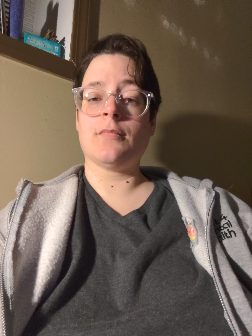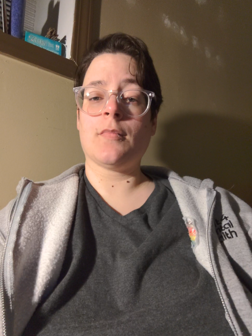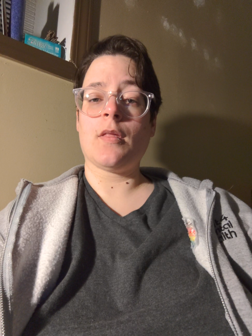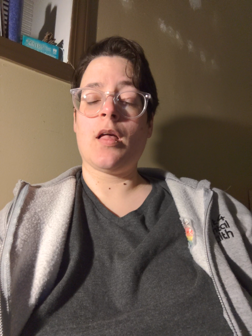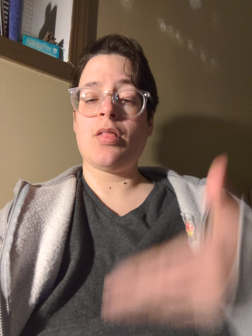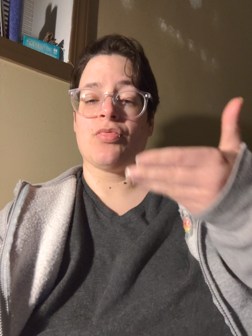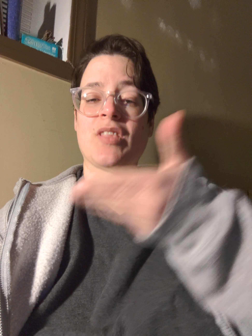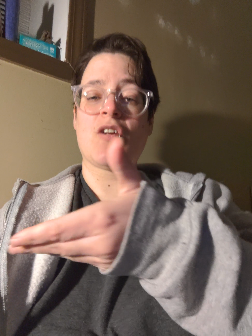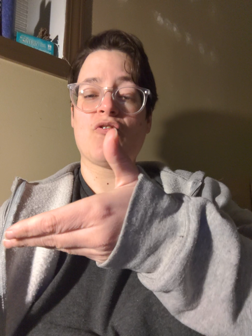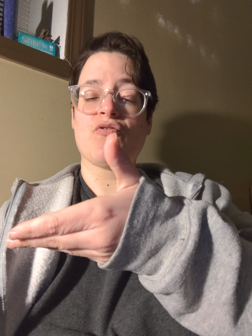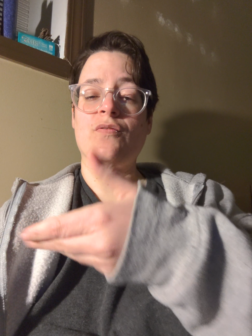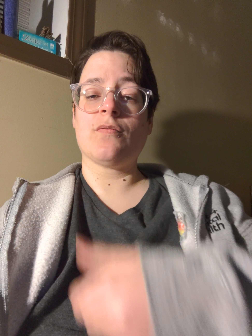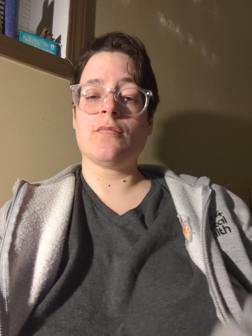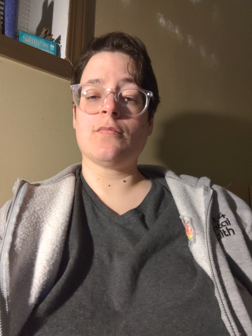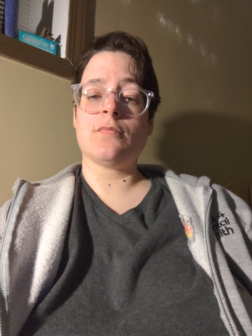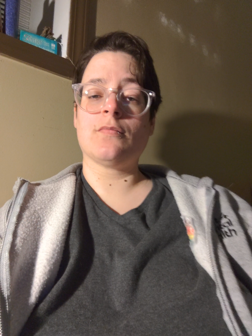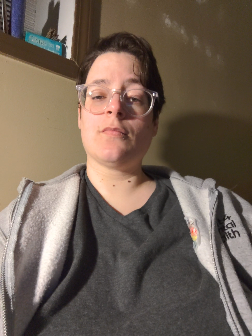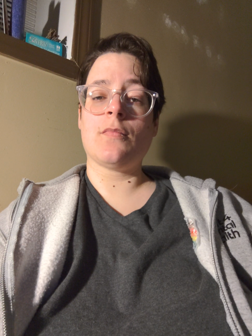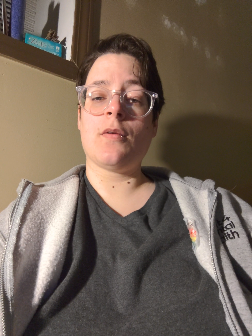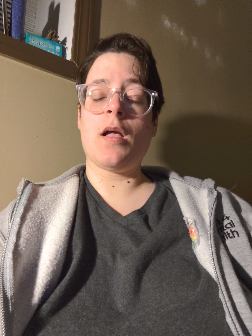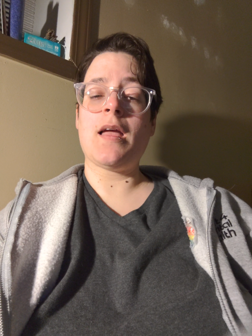there